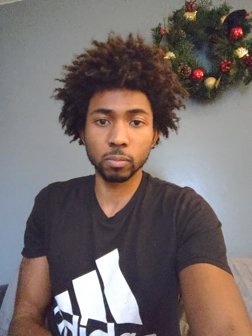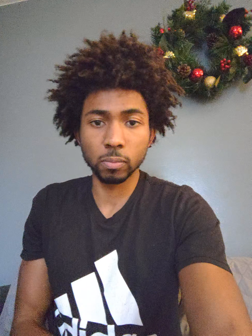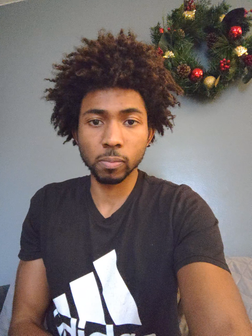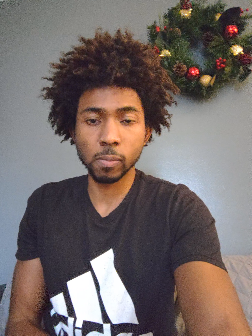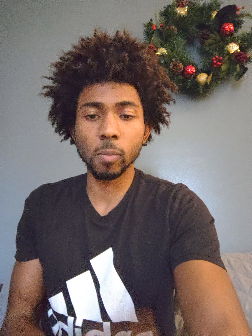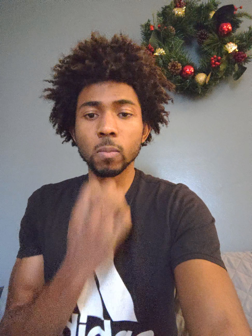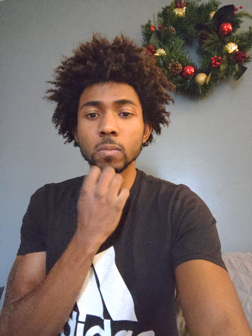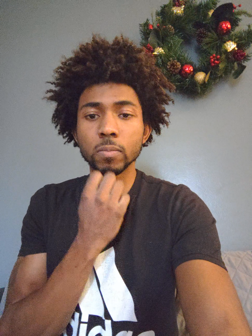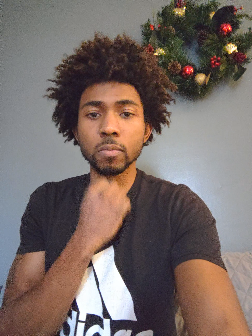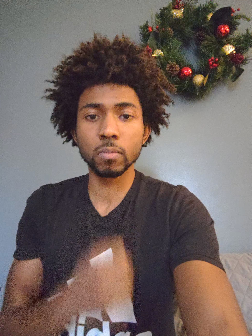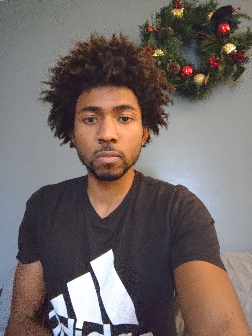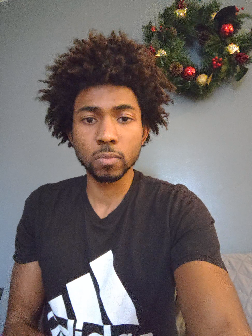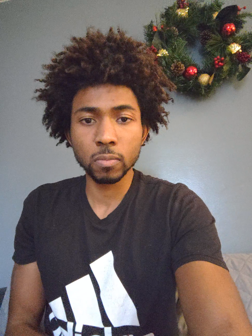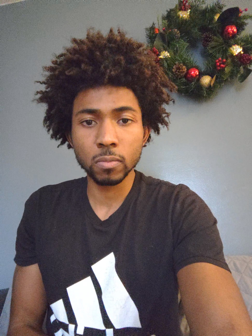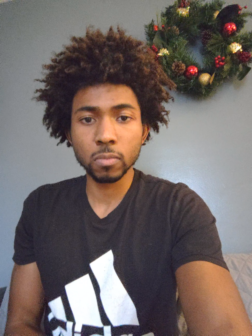underwear